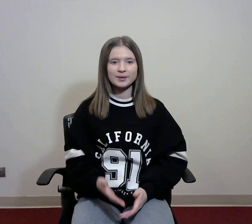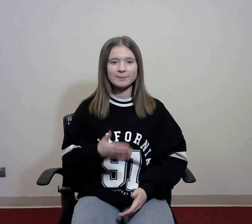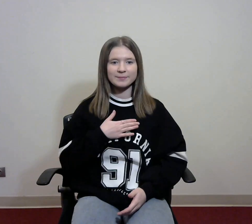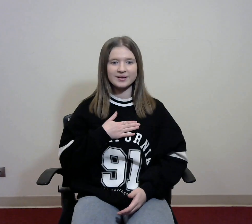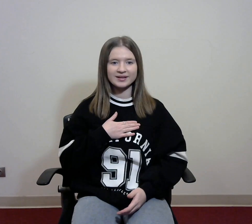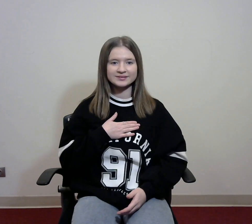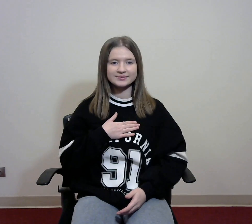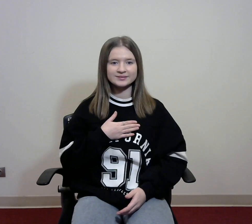mən